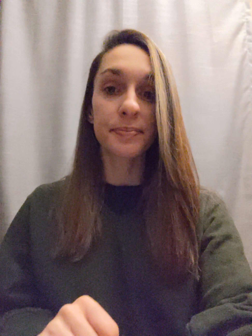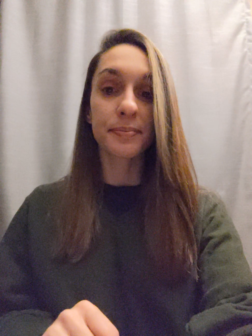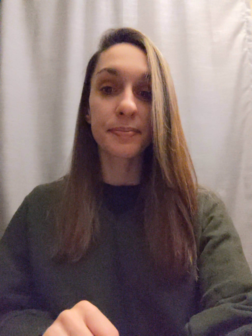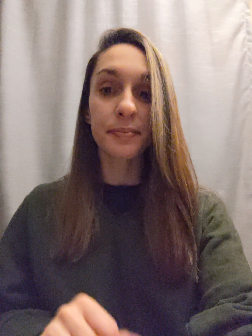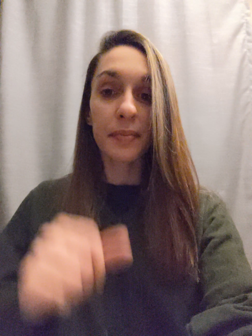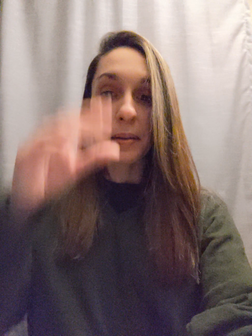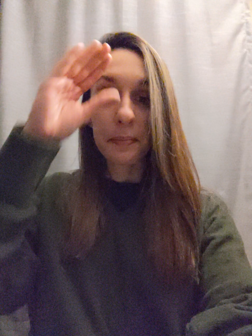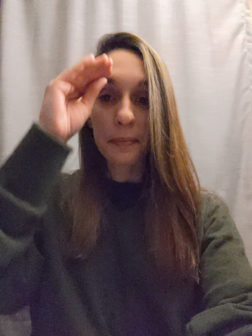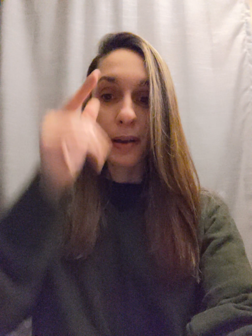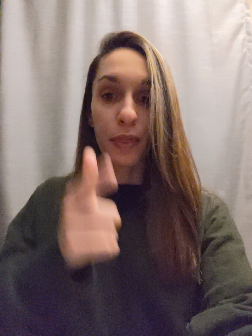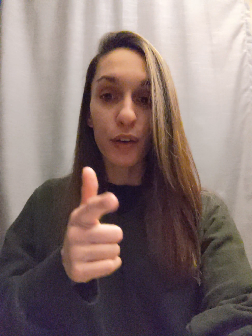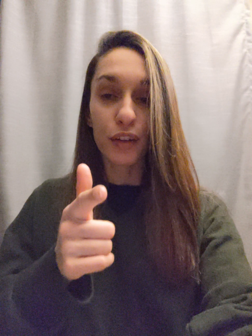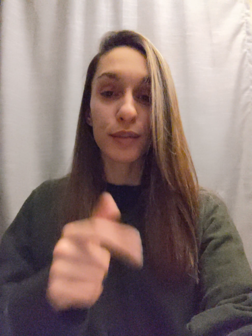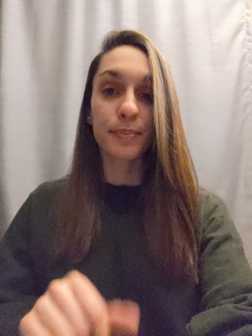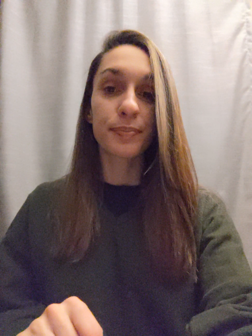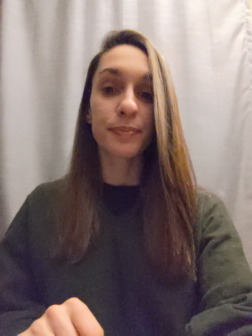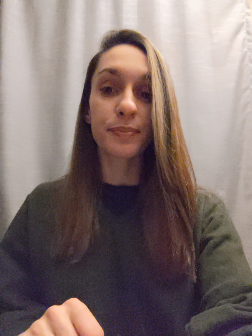brother